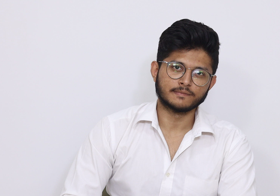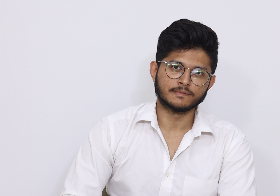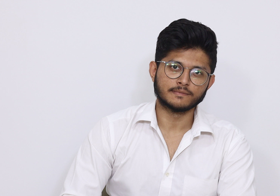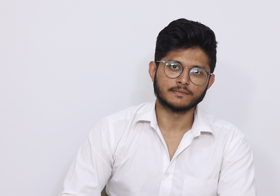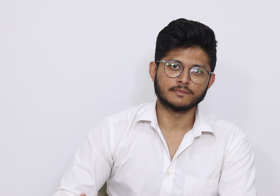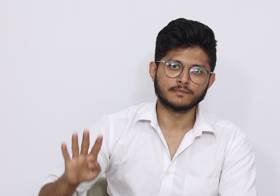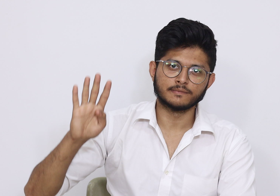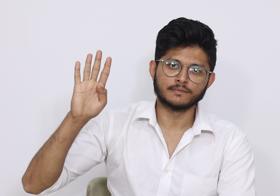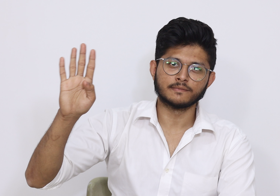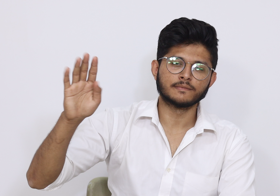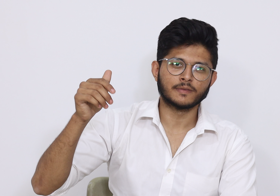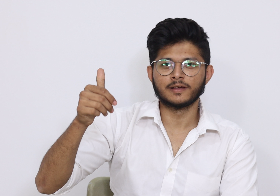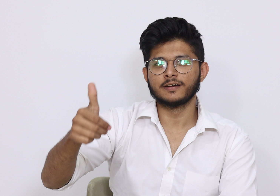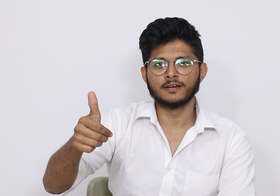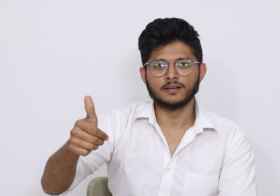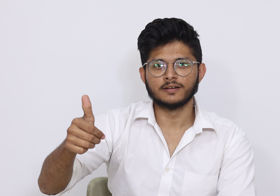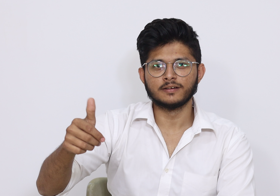best